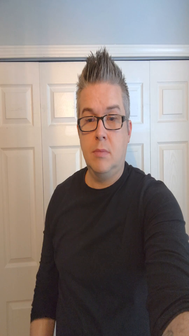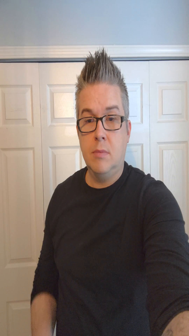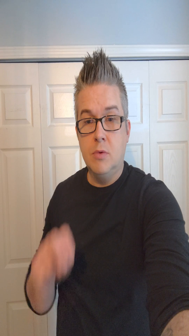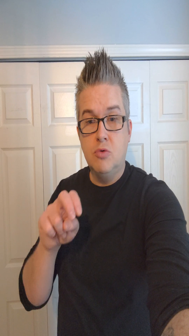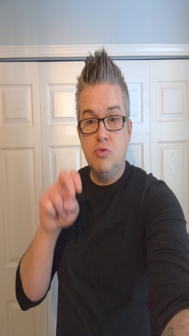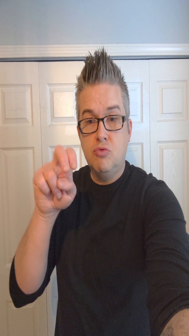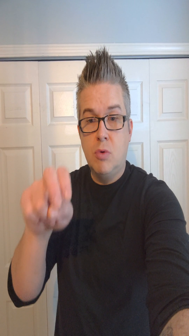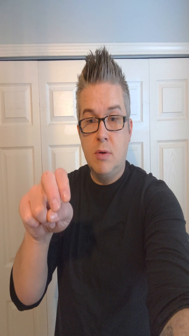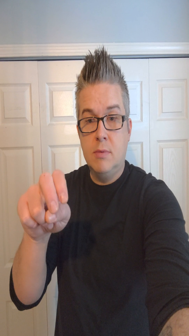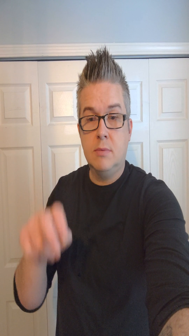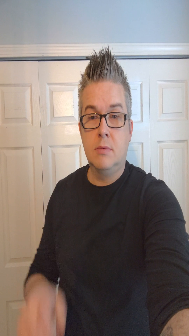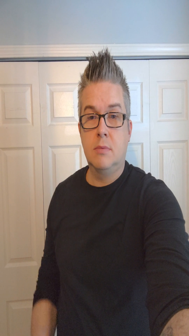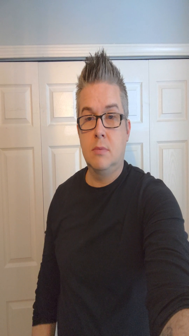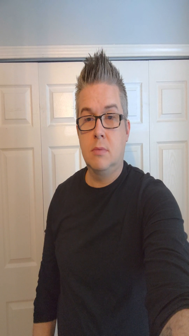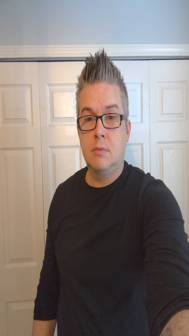ride